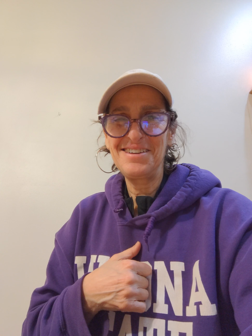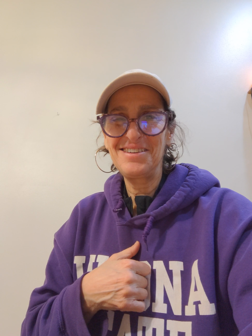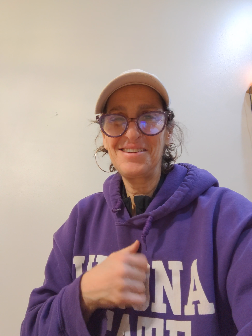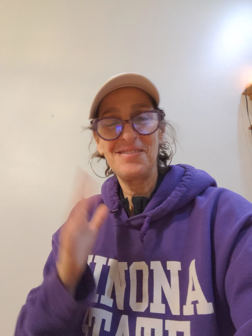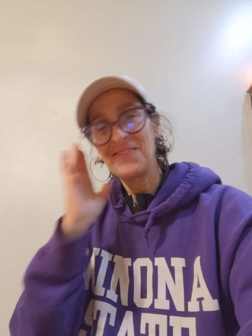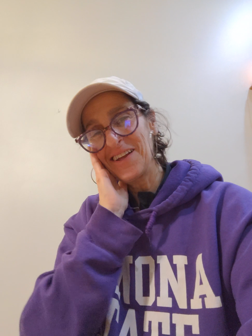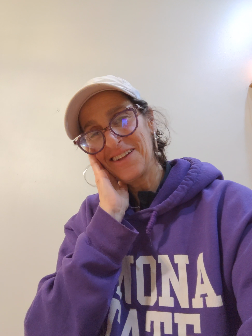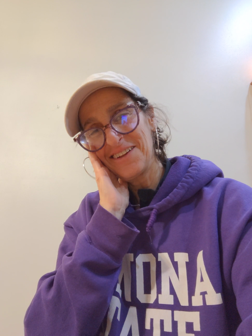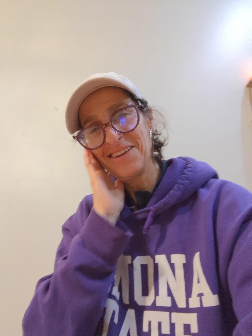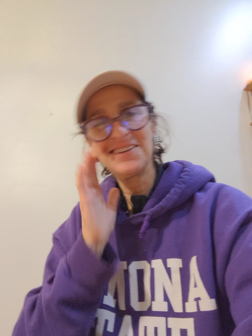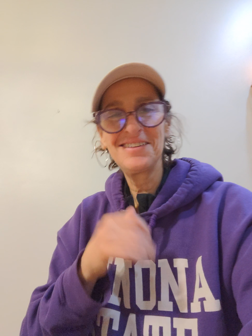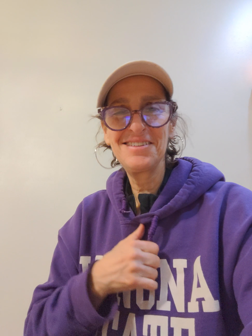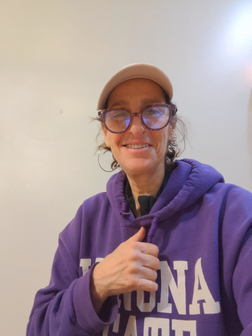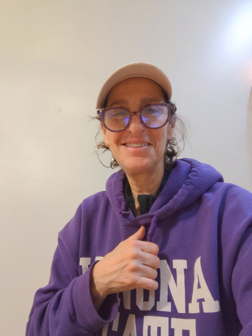bed